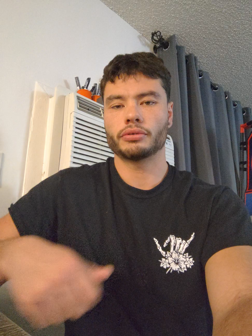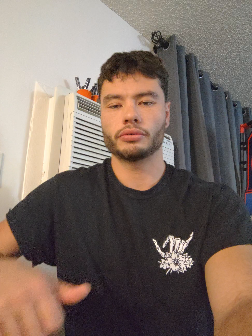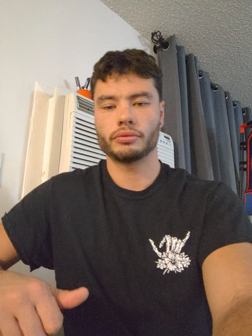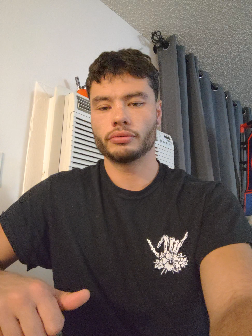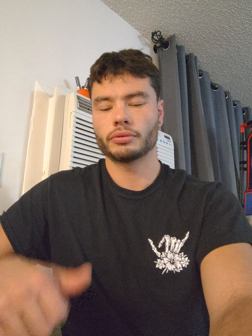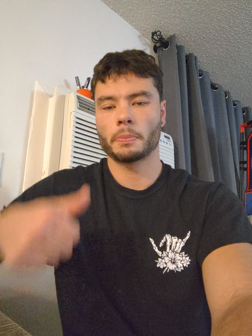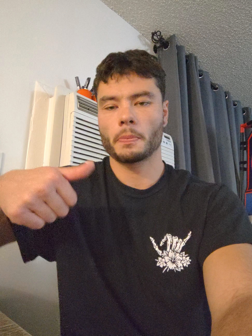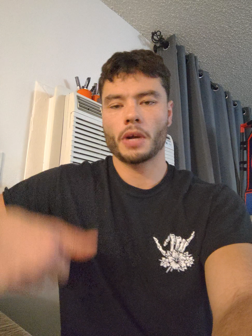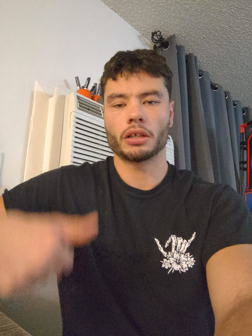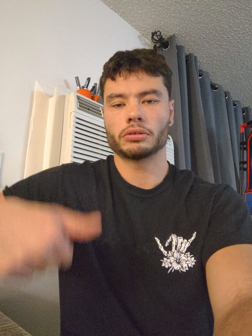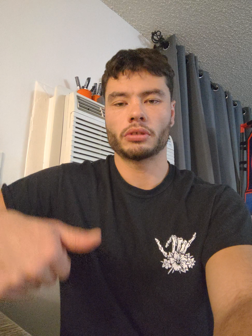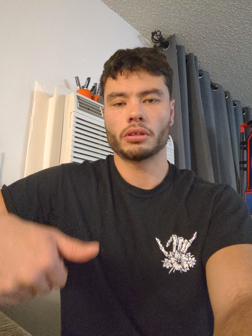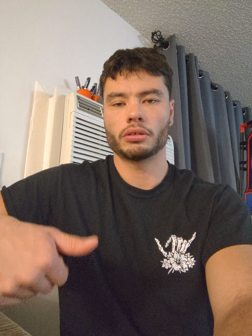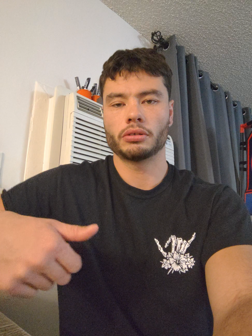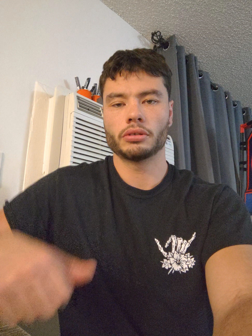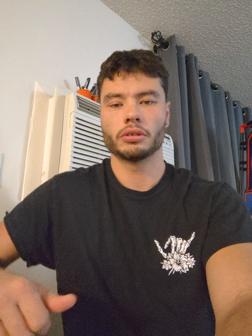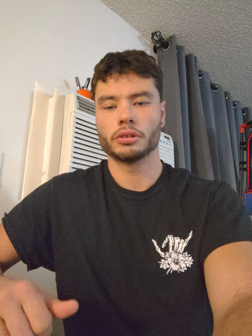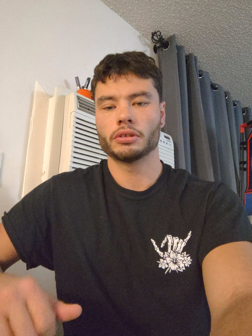puzzle